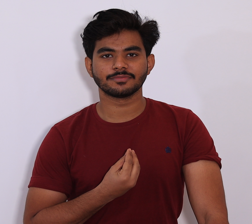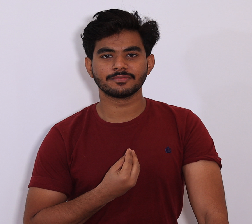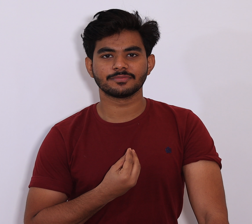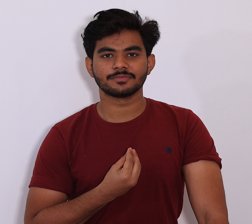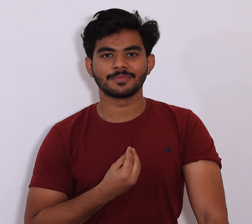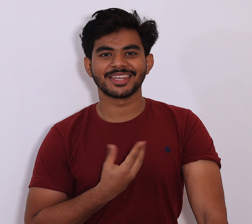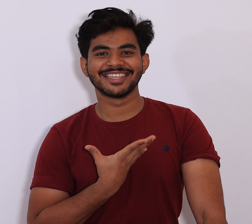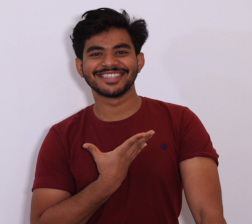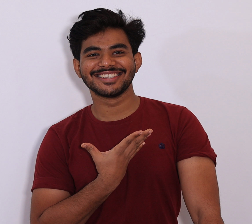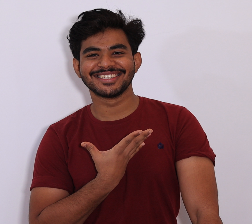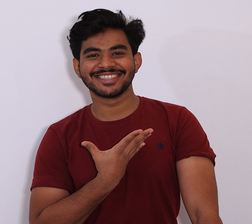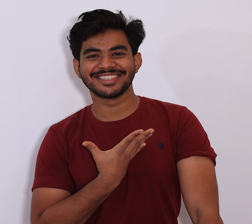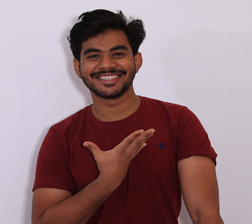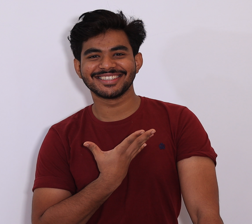glad